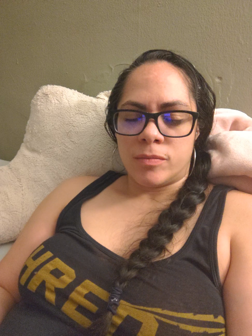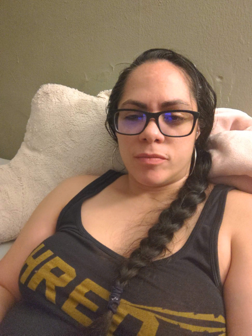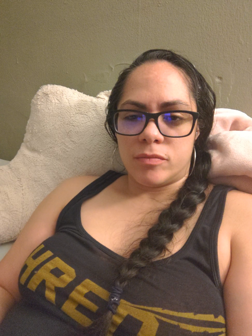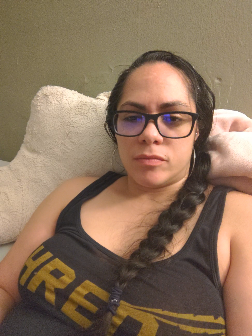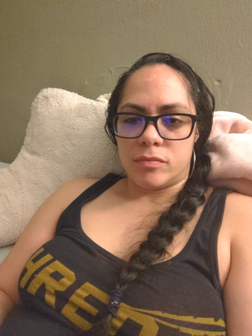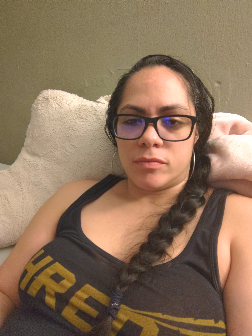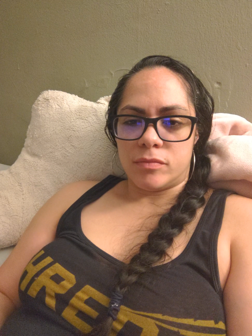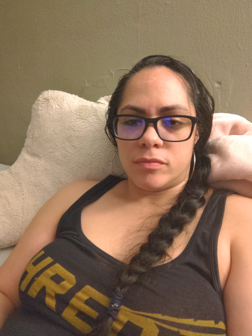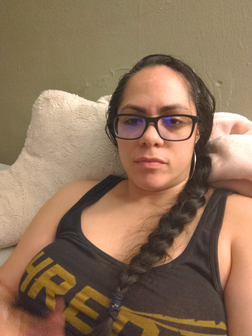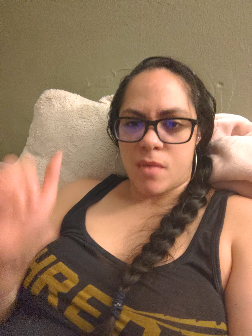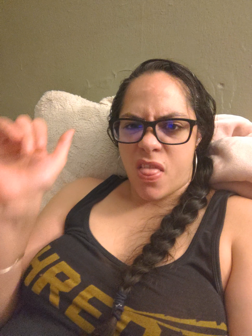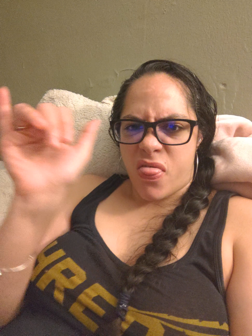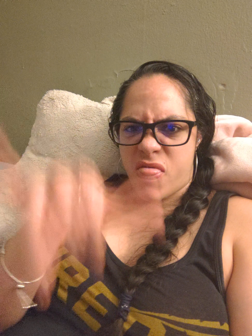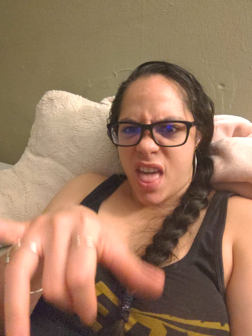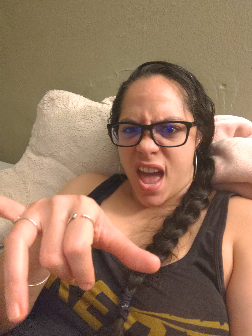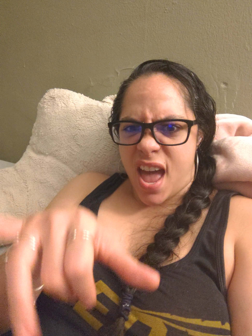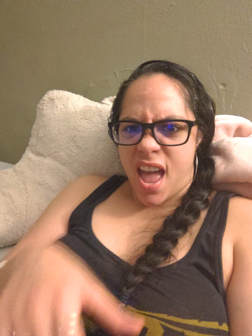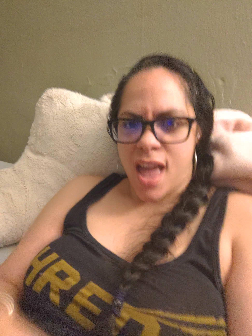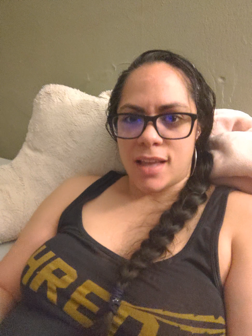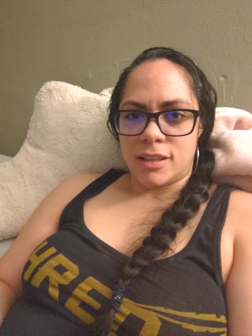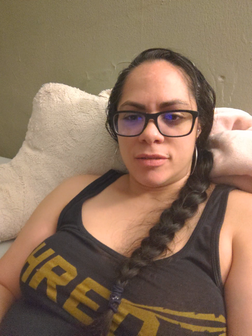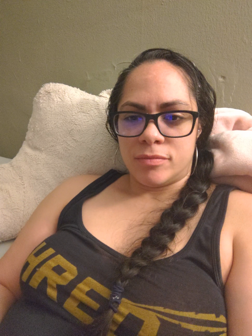that